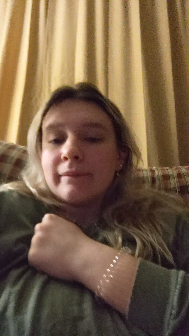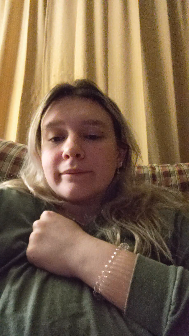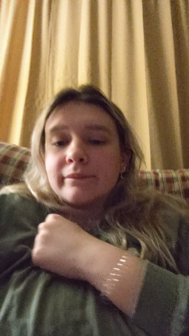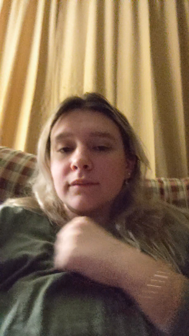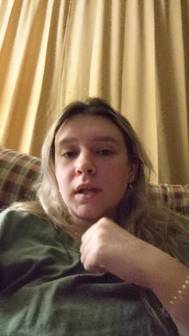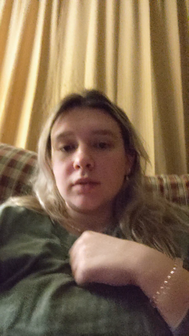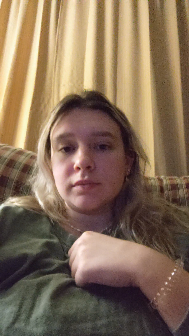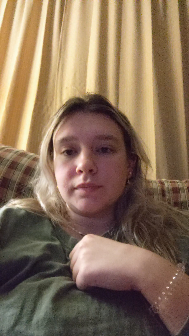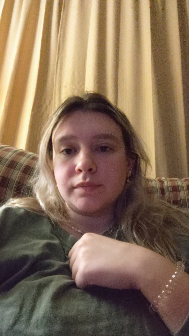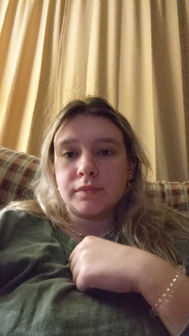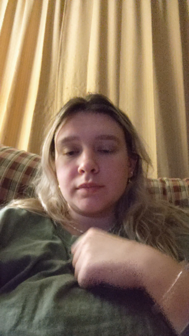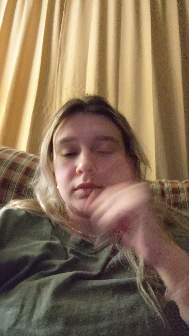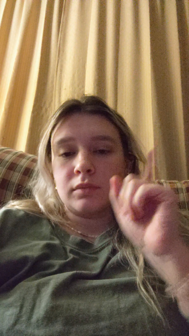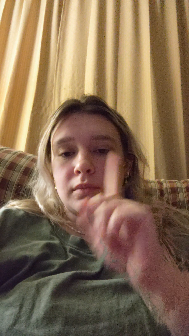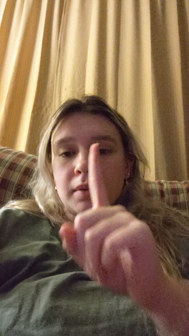bump